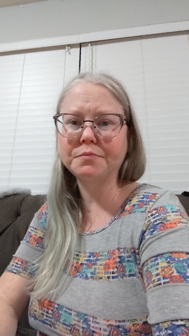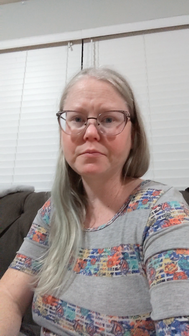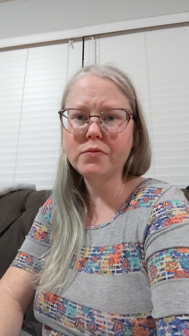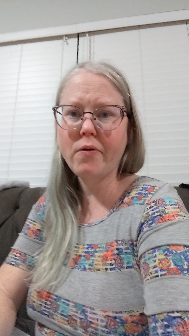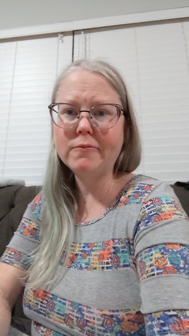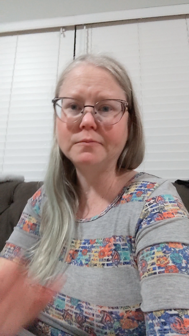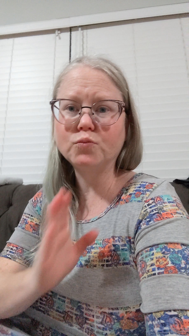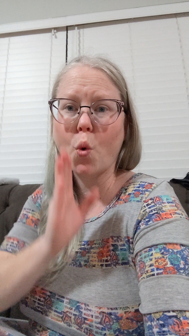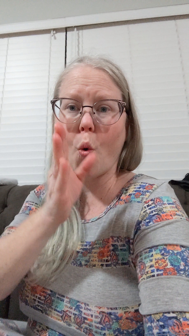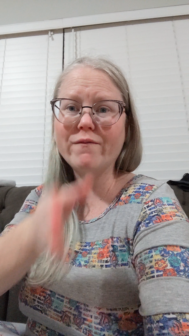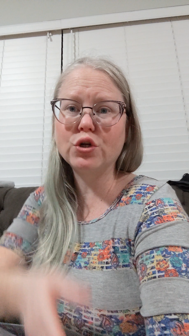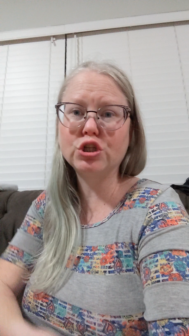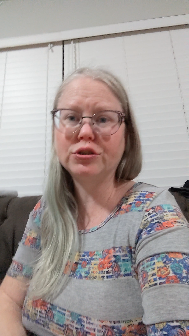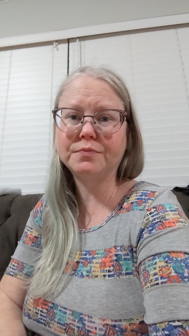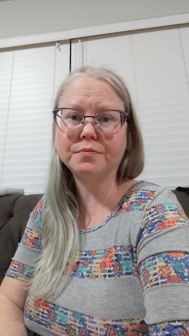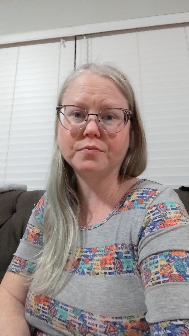over